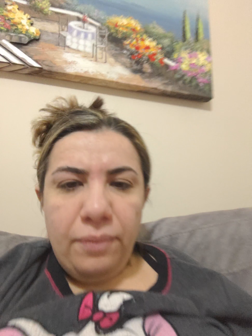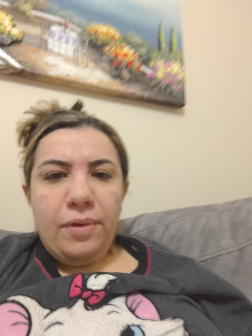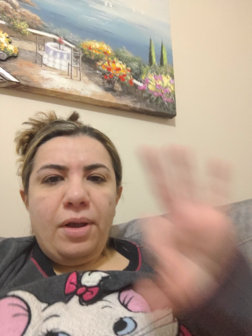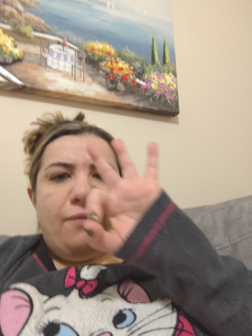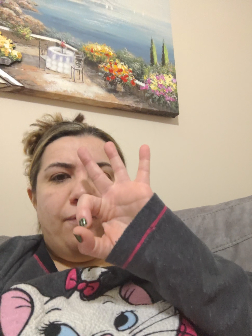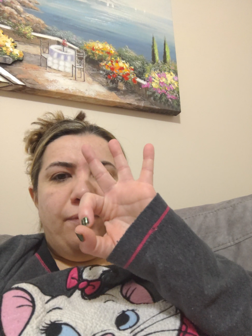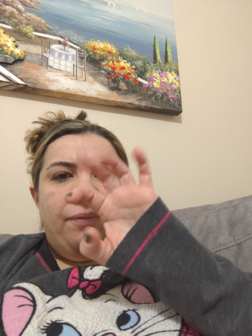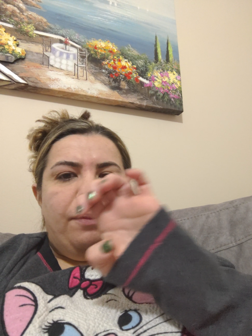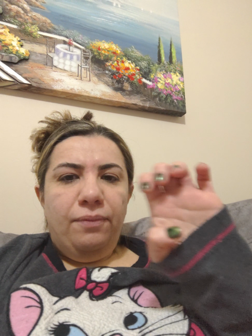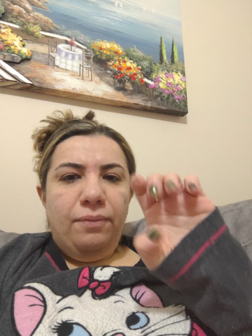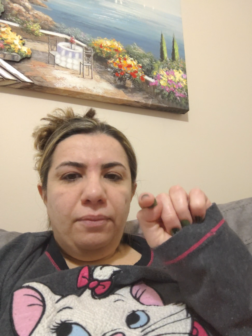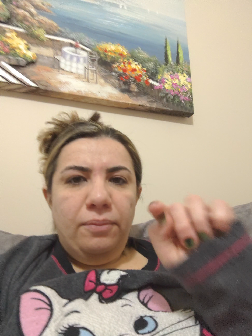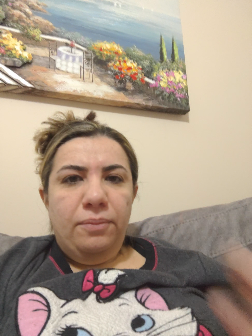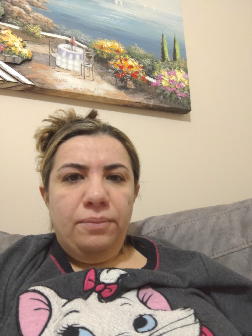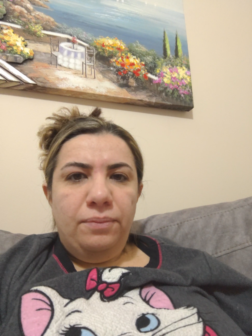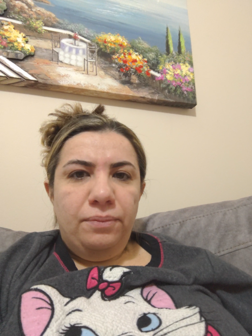feet